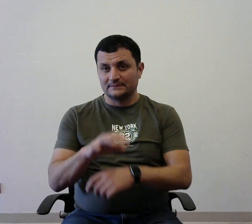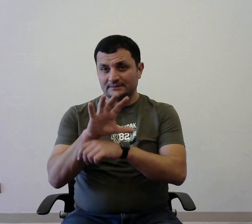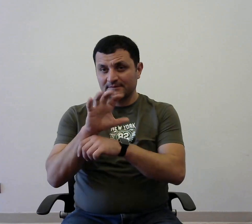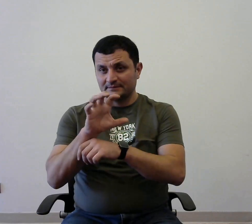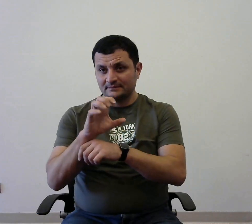çəkmək